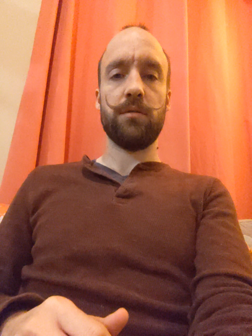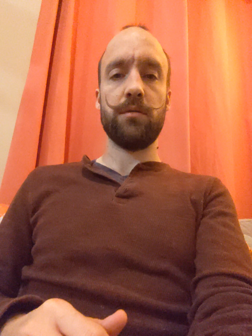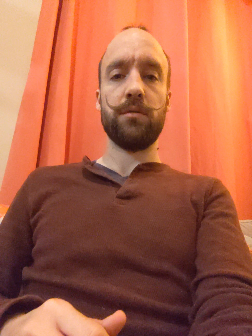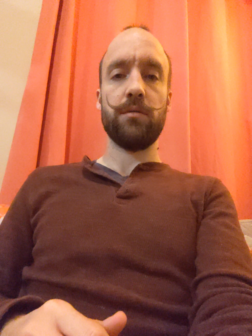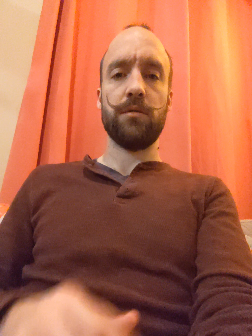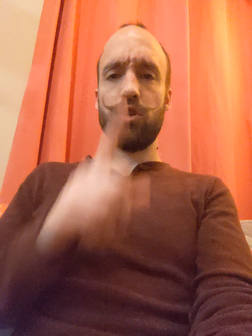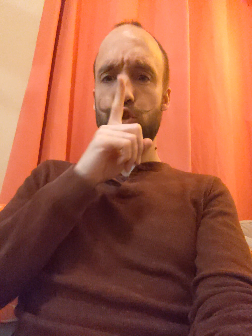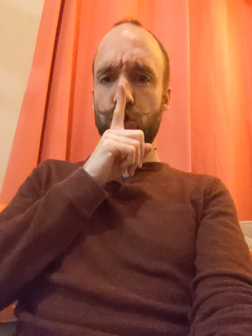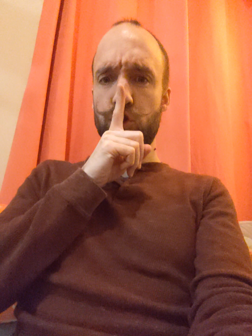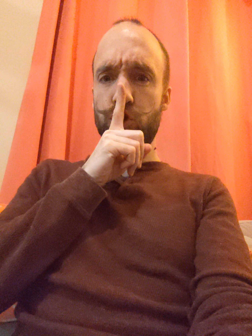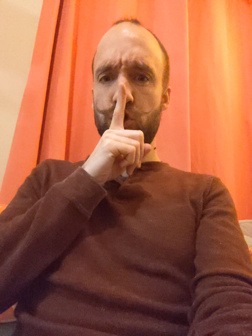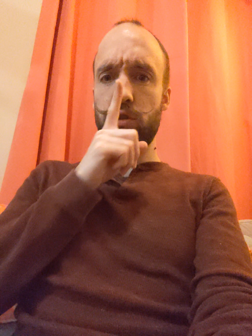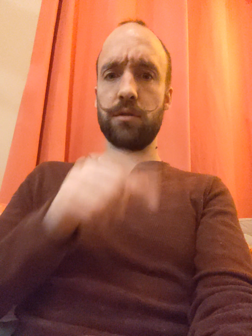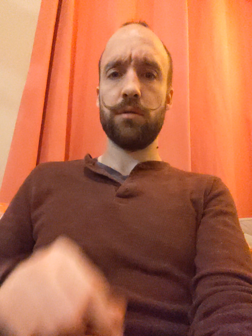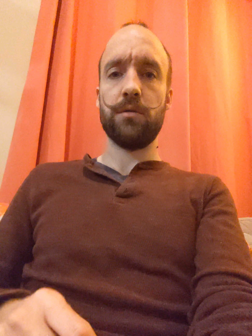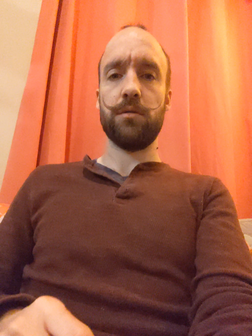shhh